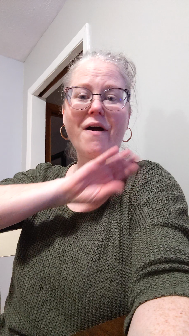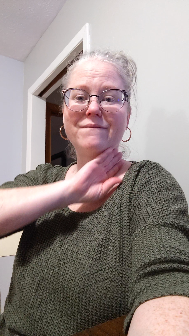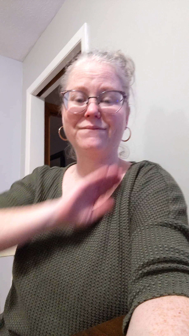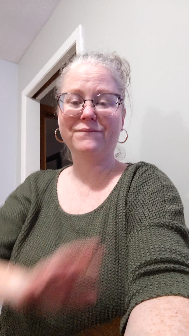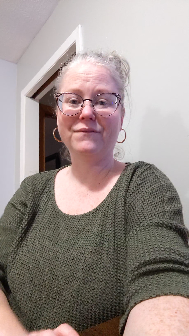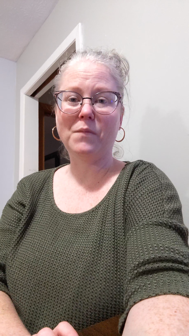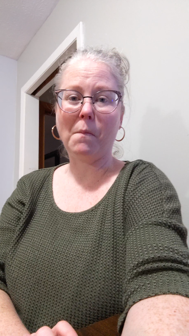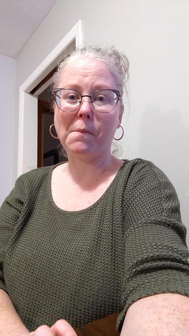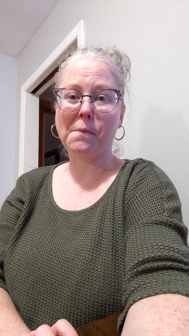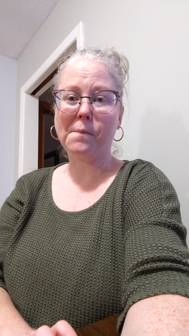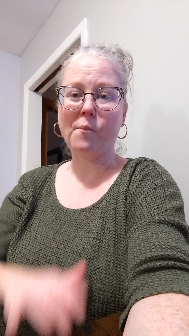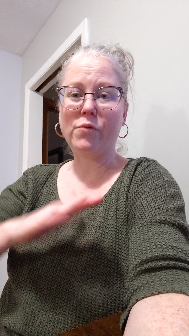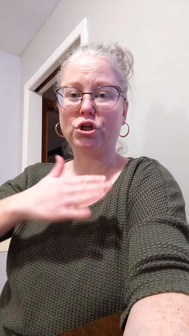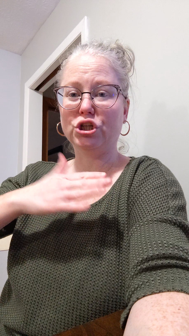cook